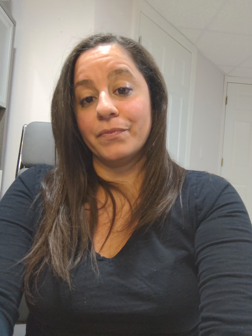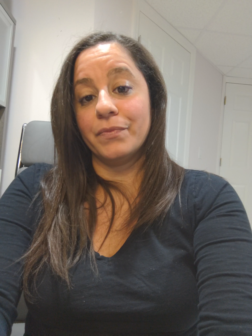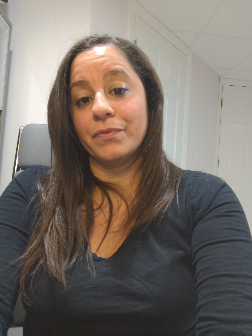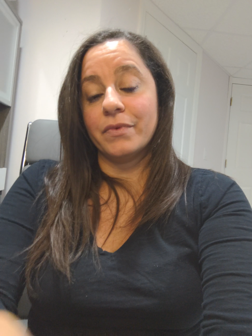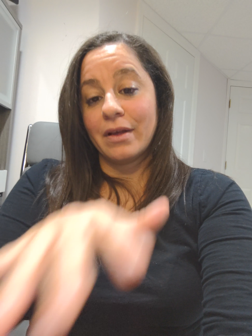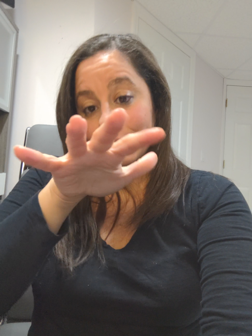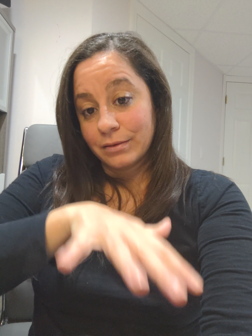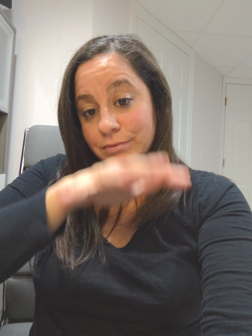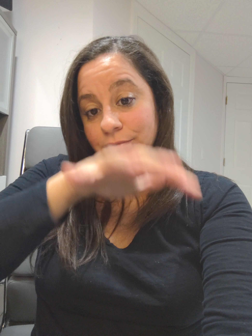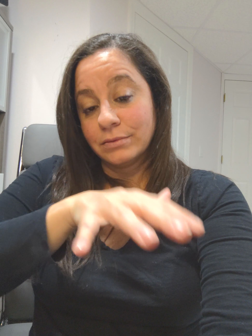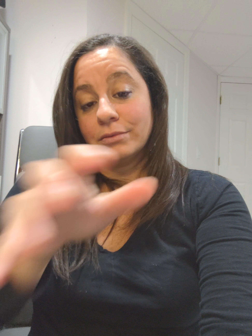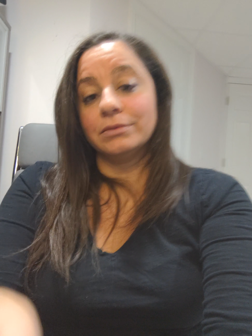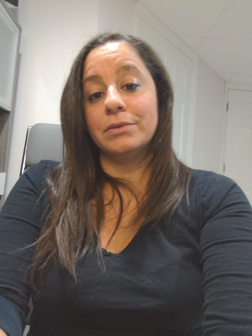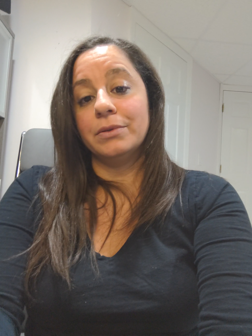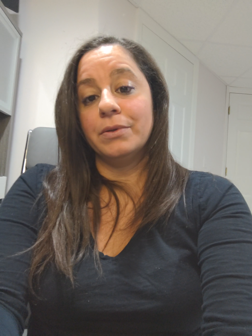alligator